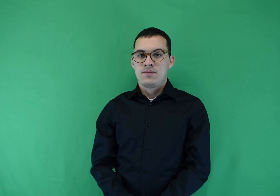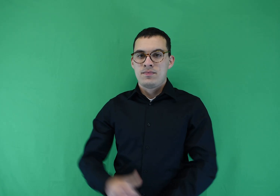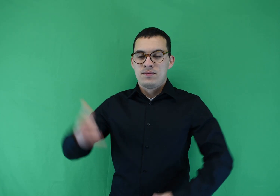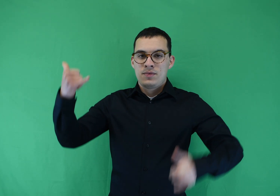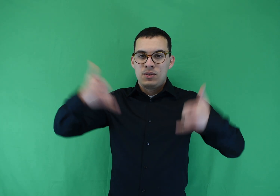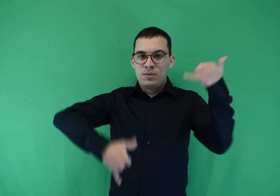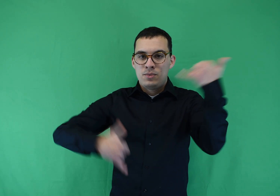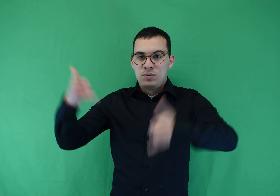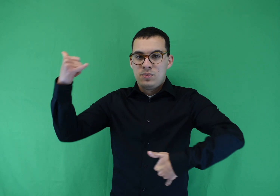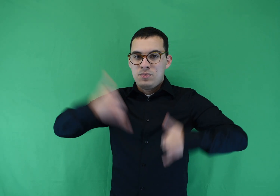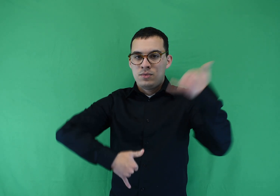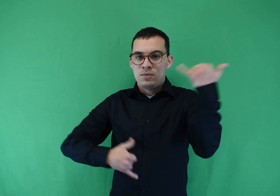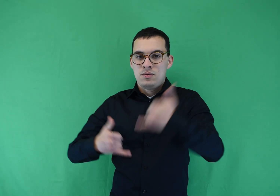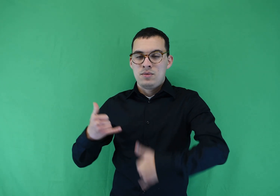químicos